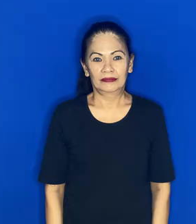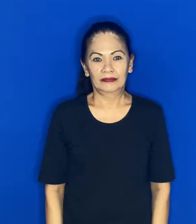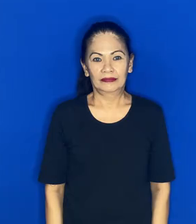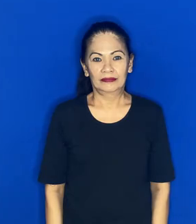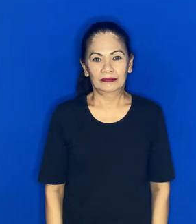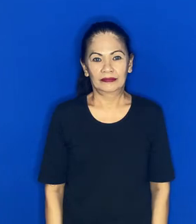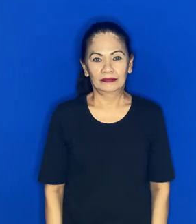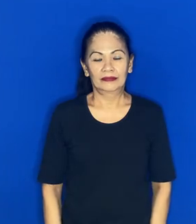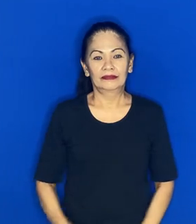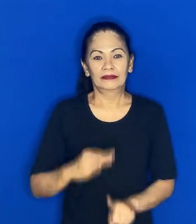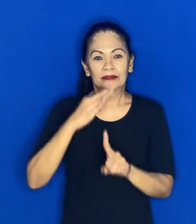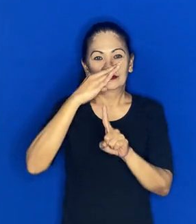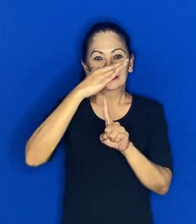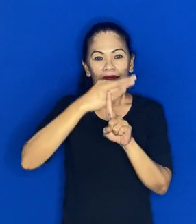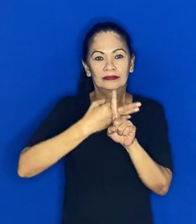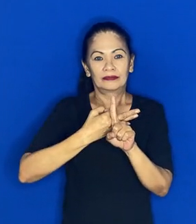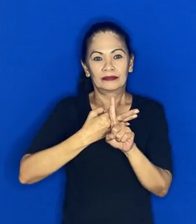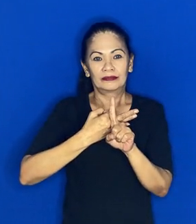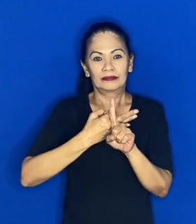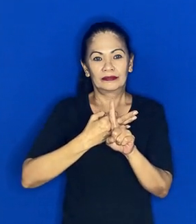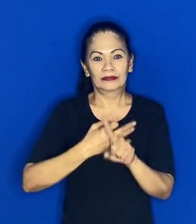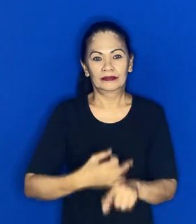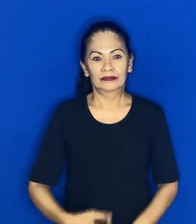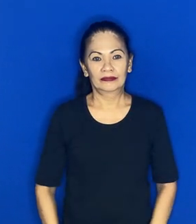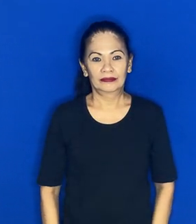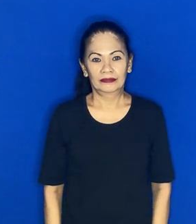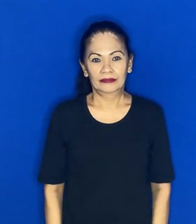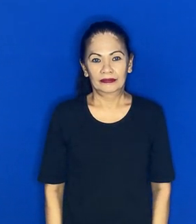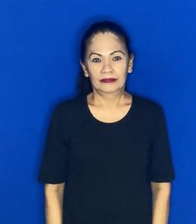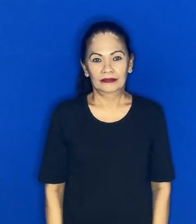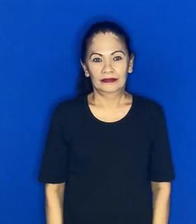february